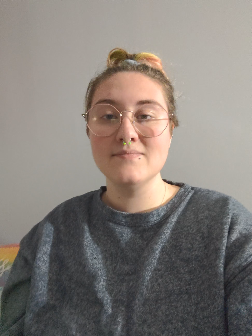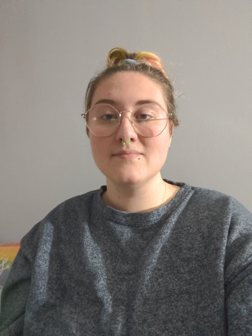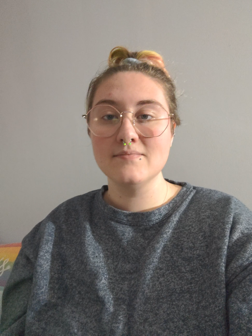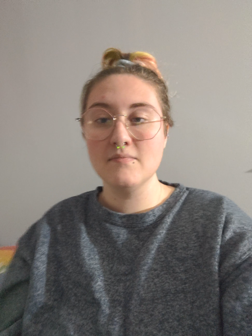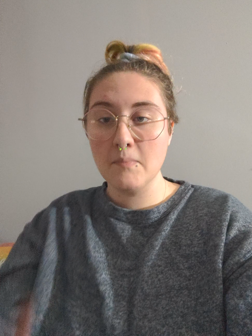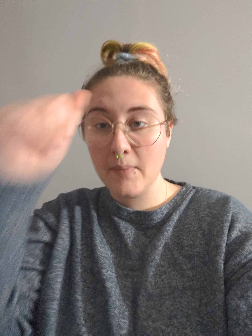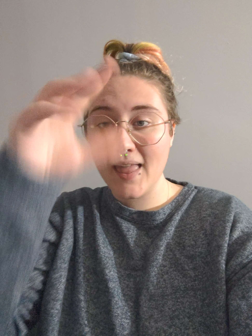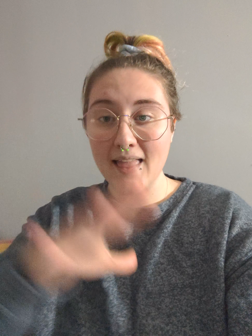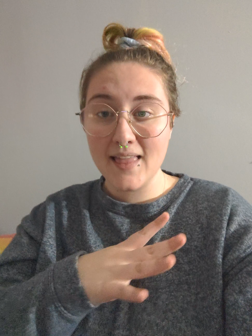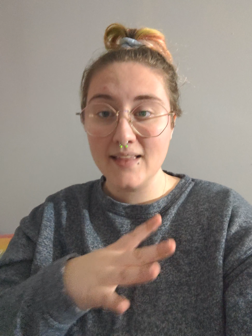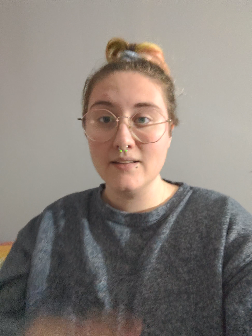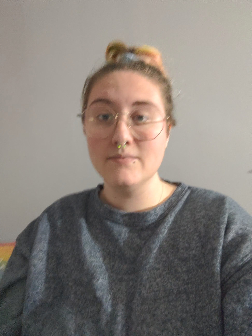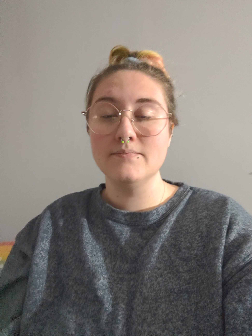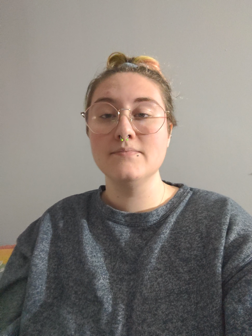man